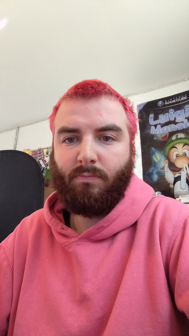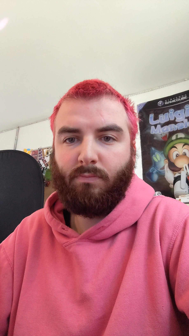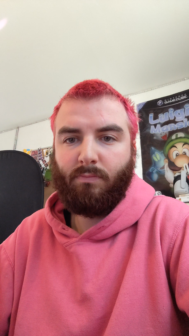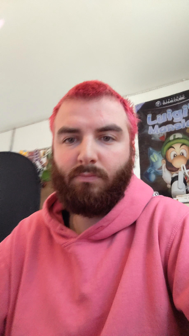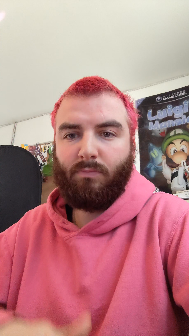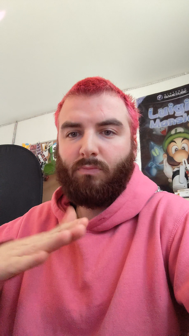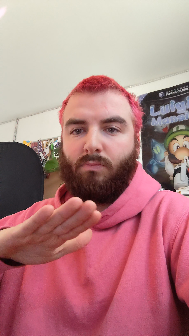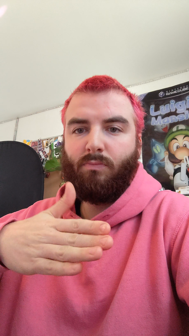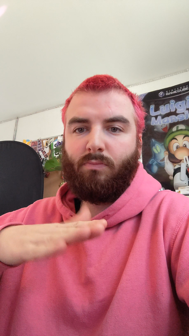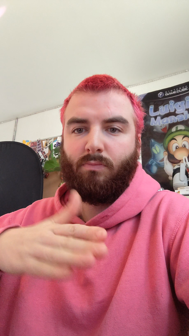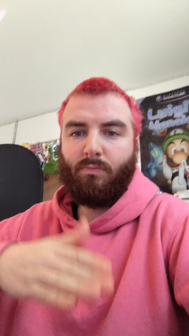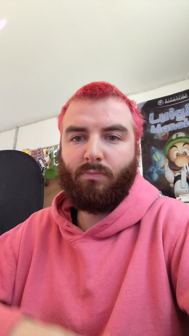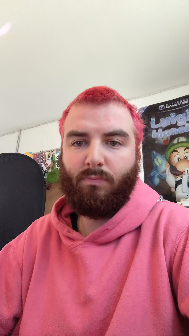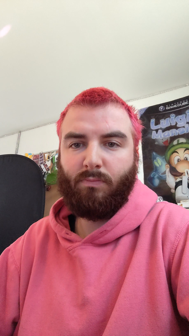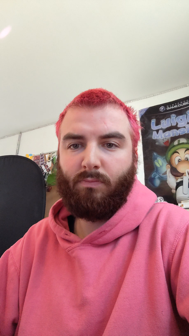cook